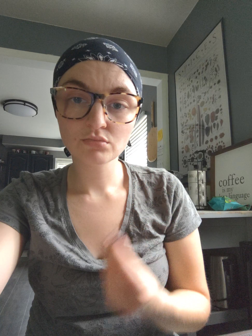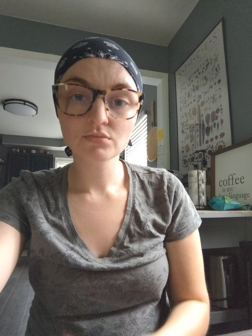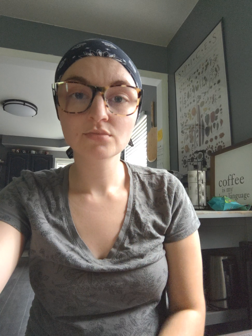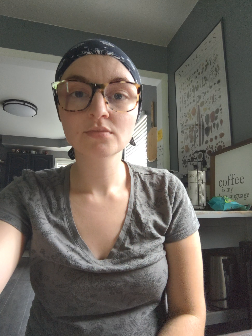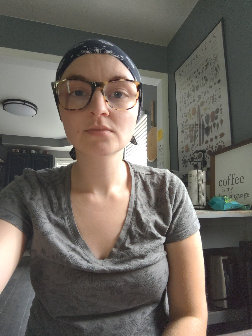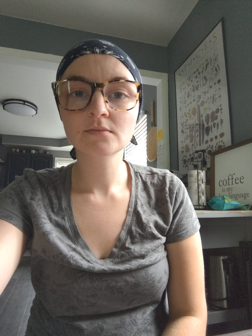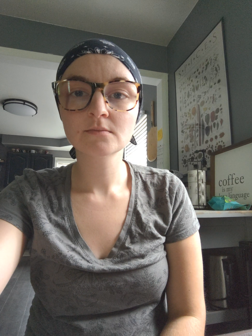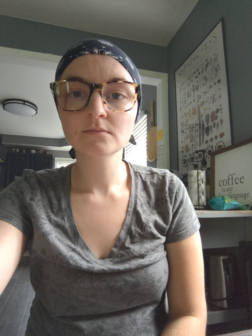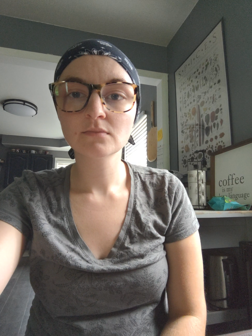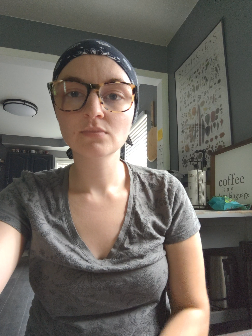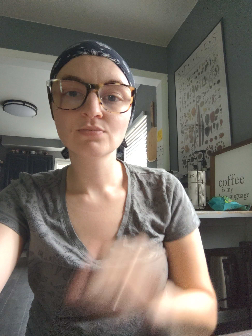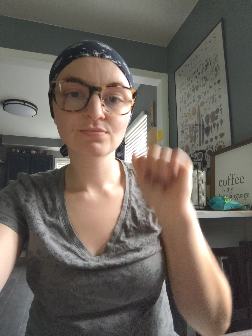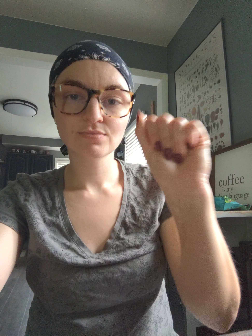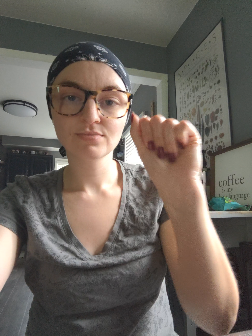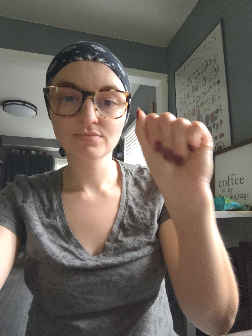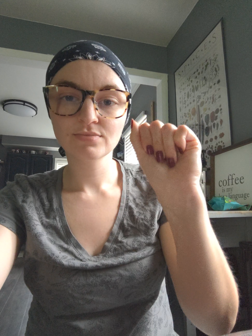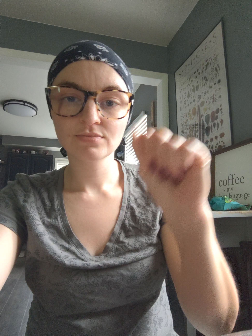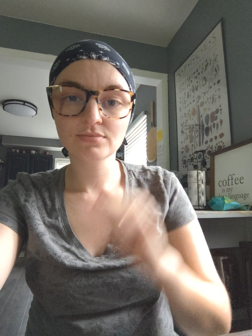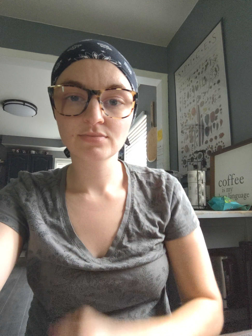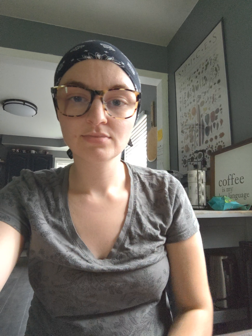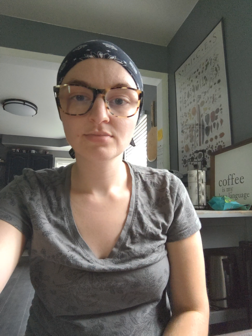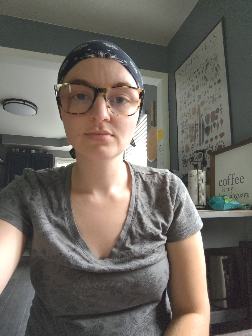knock